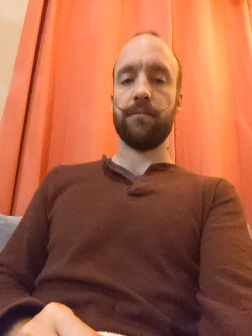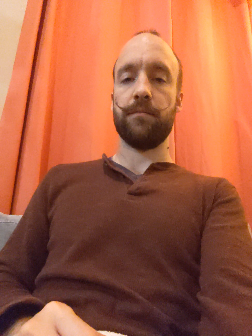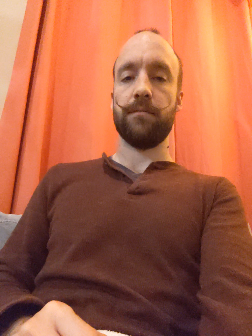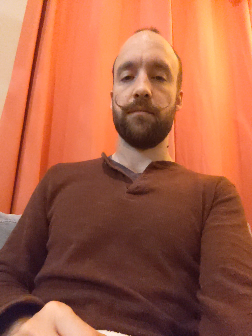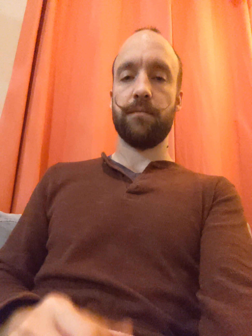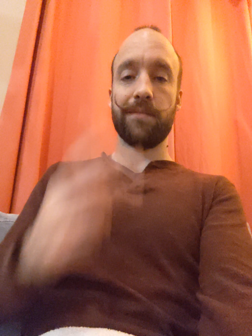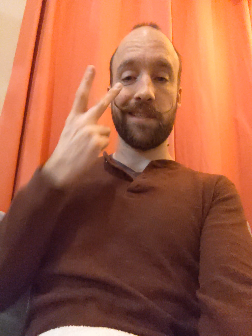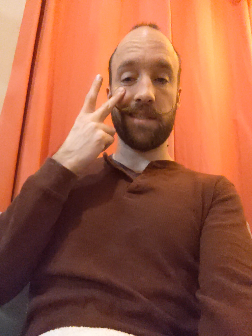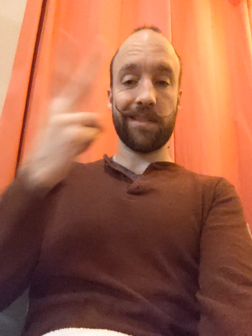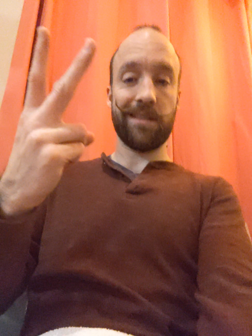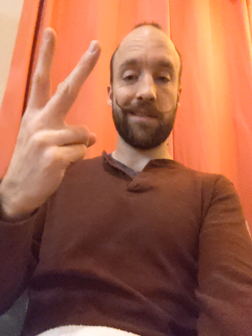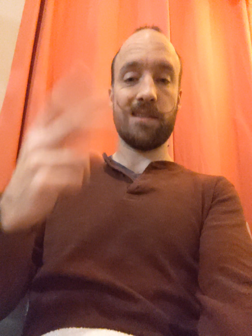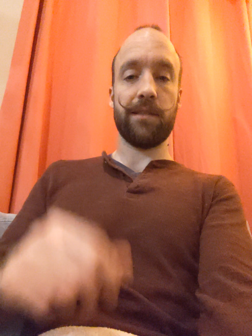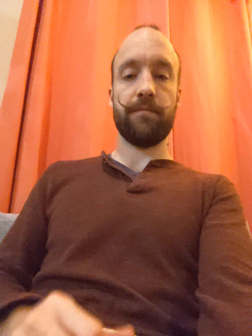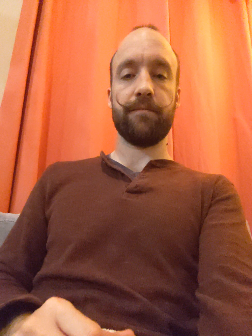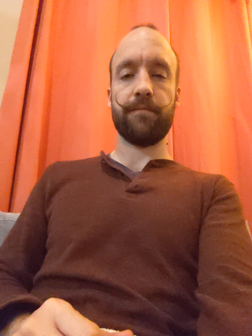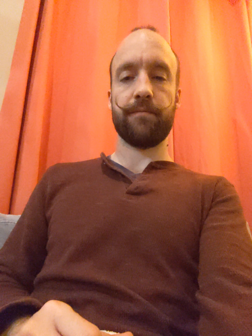see